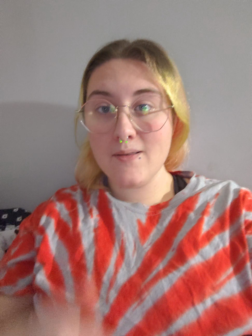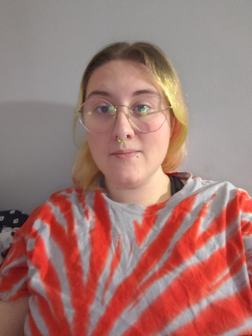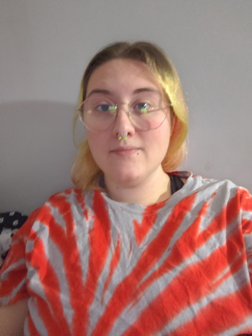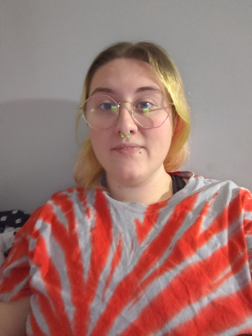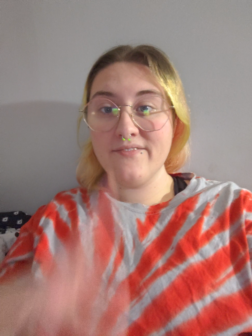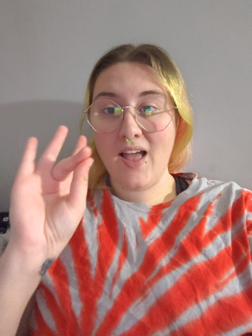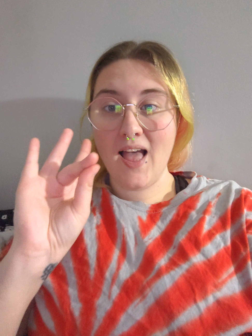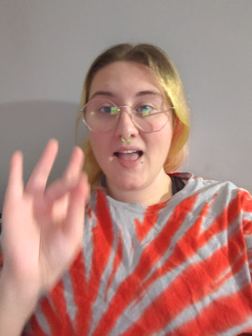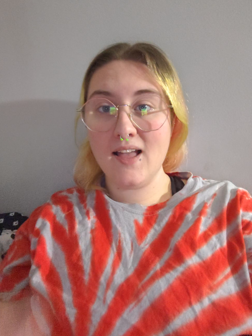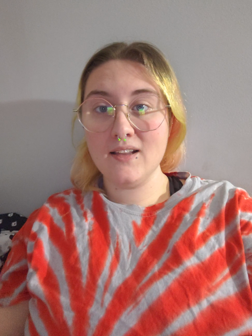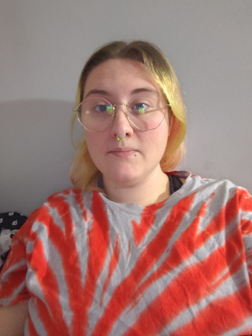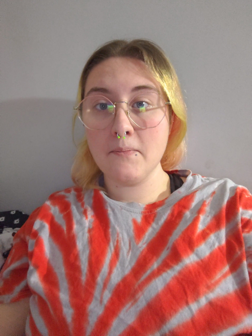find